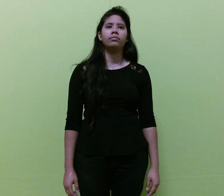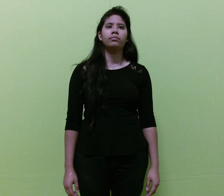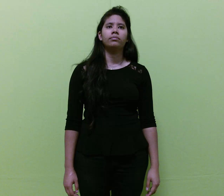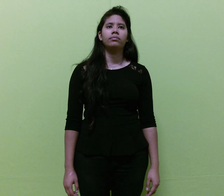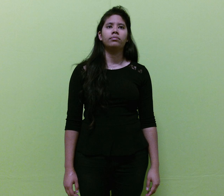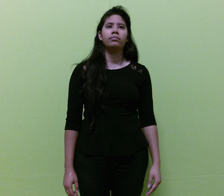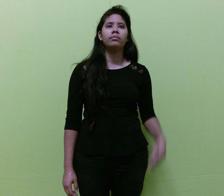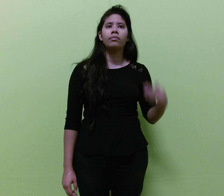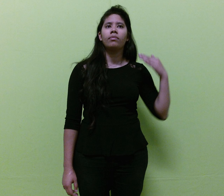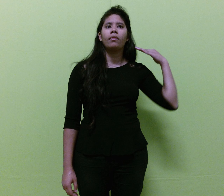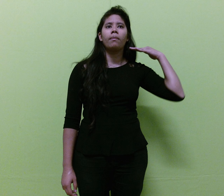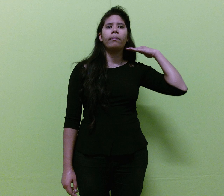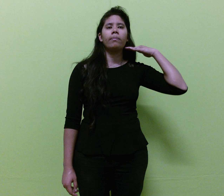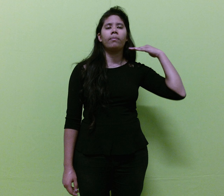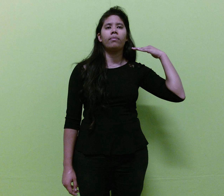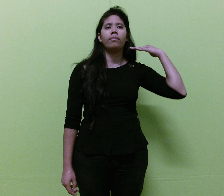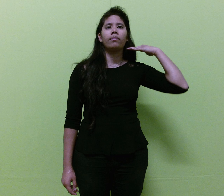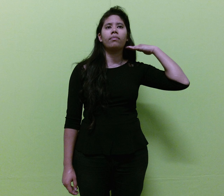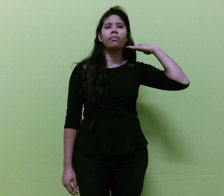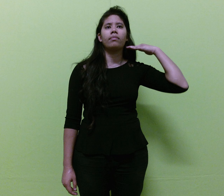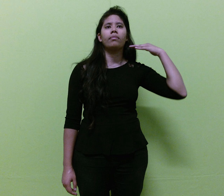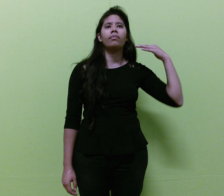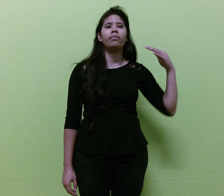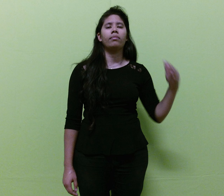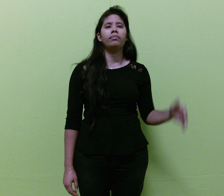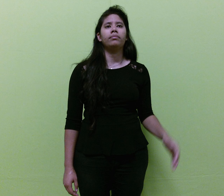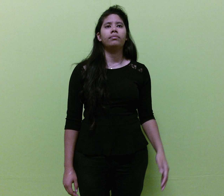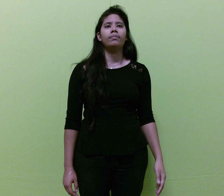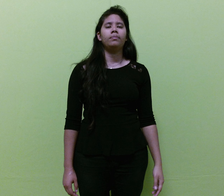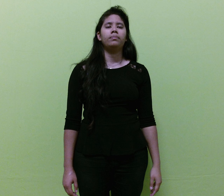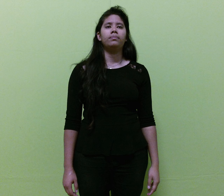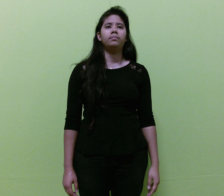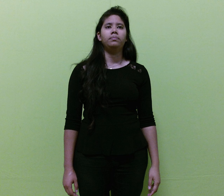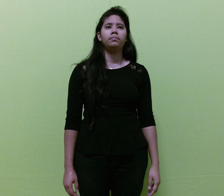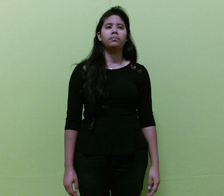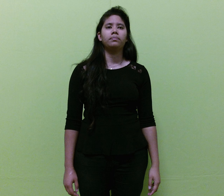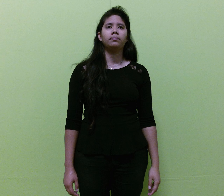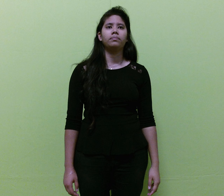banco